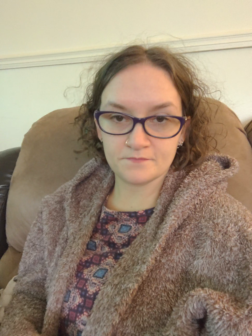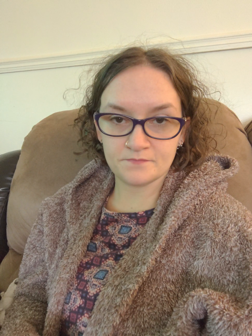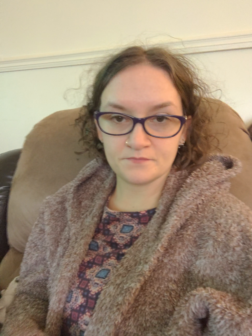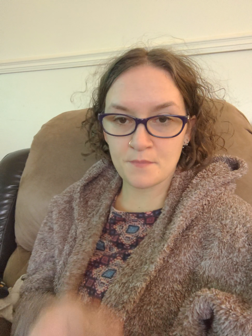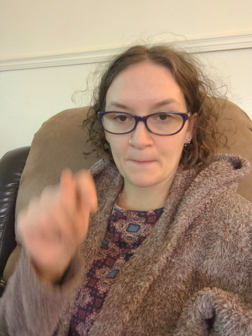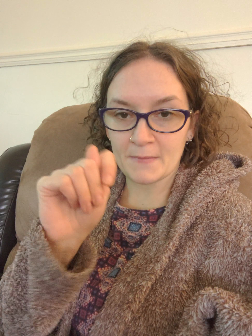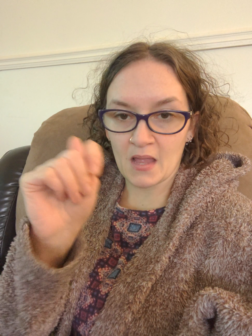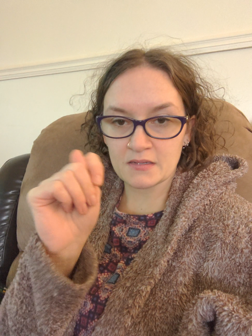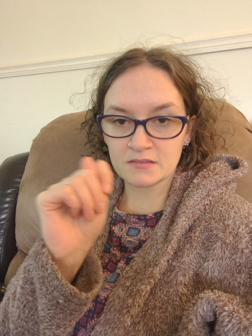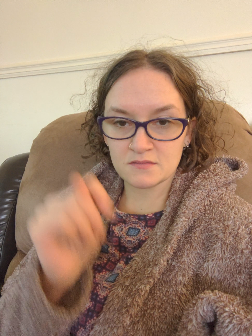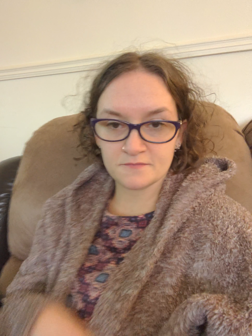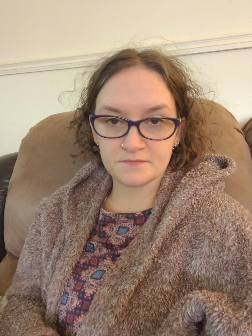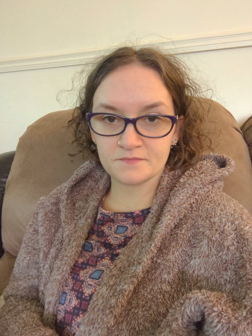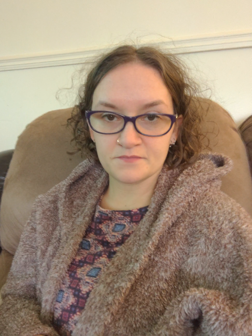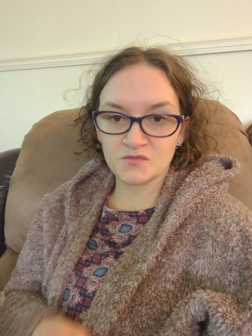potty